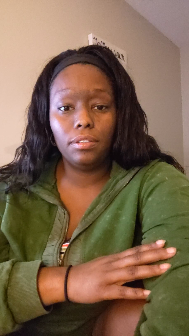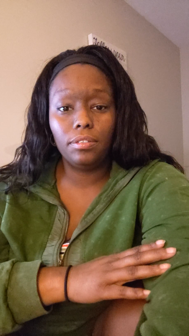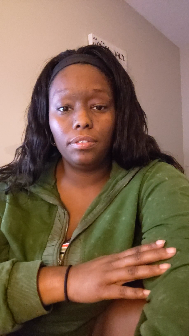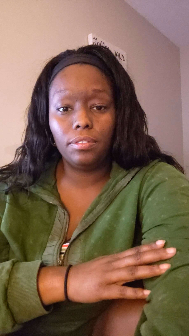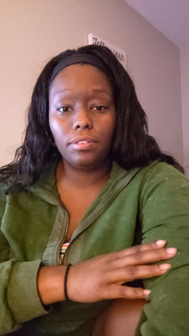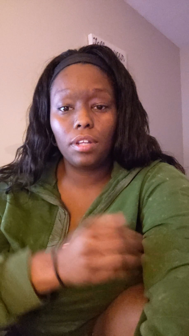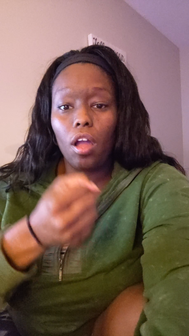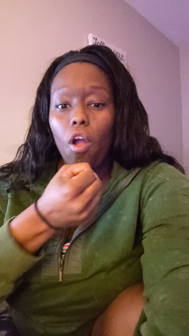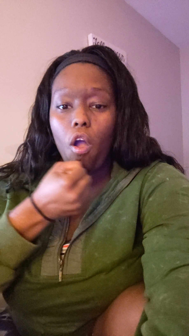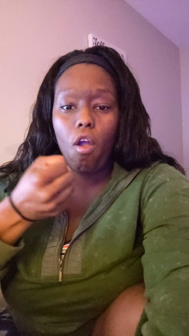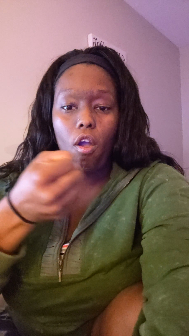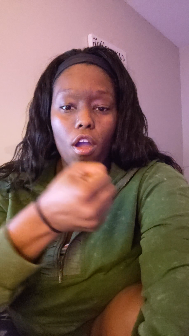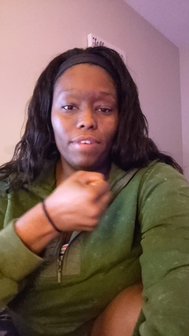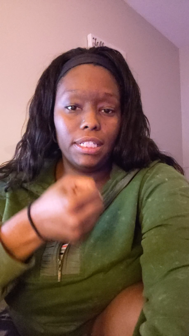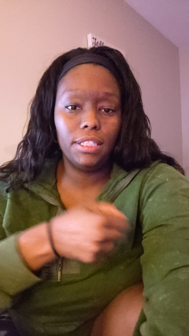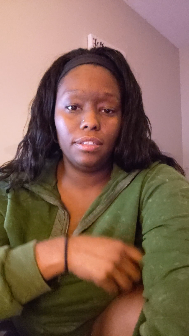coffee